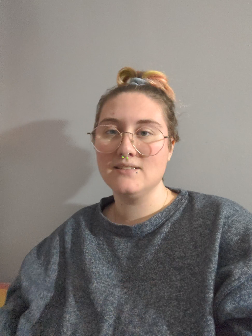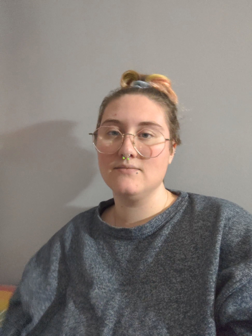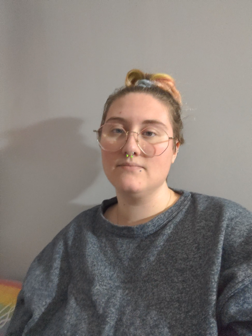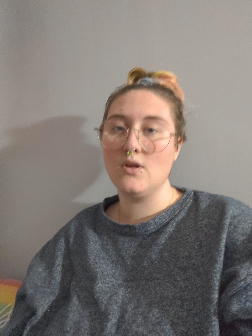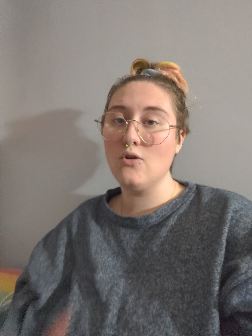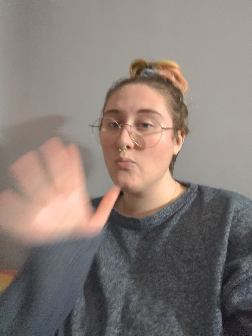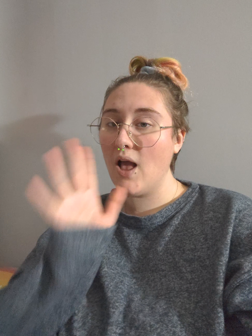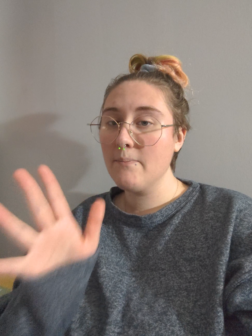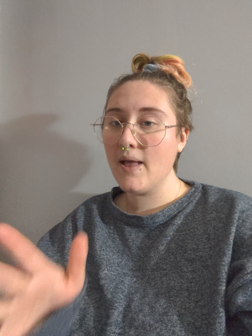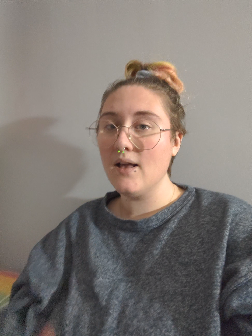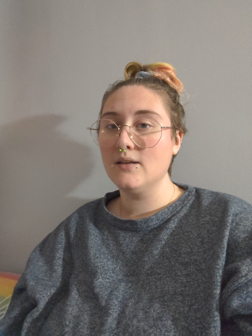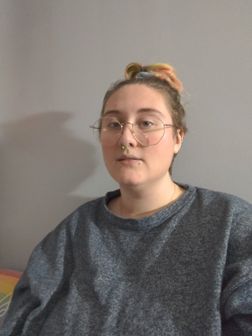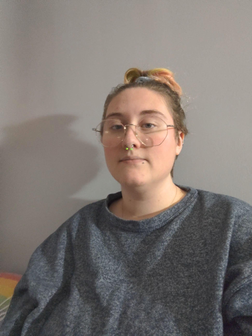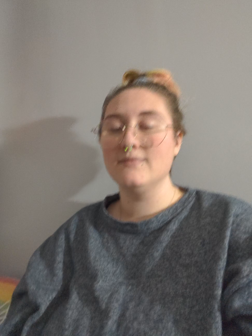grandma